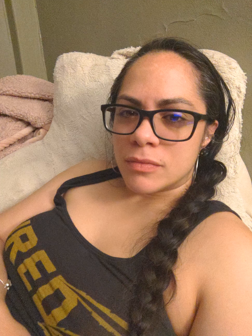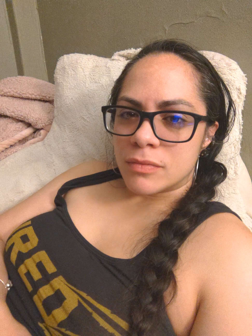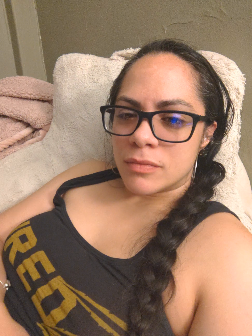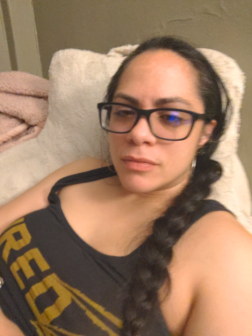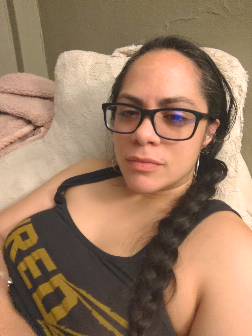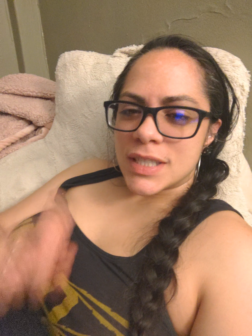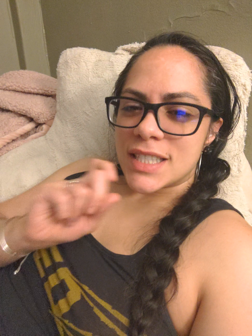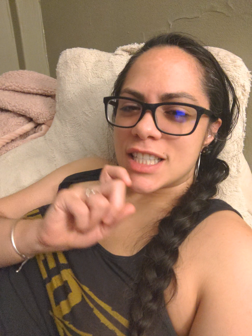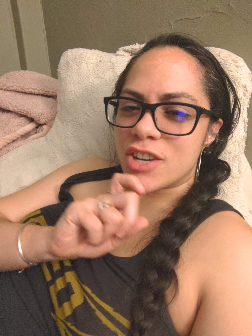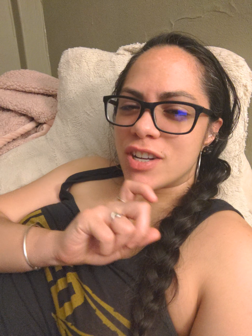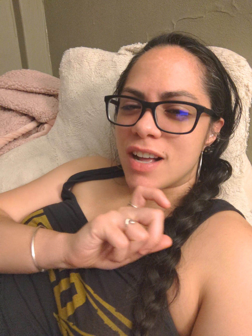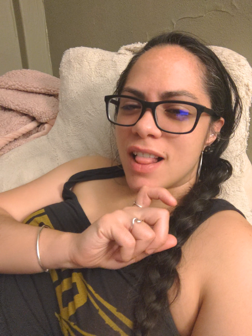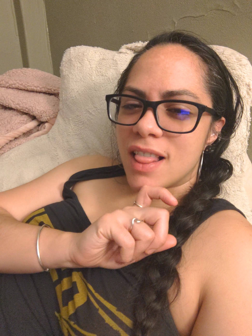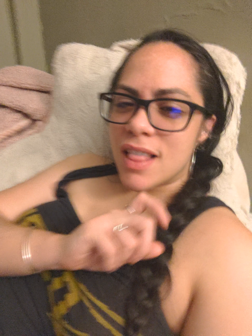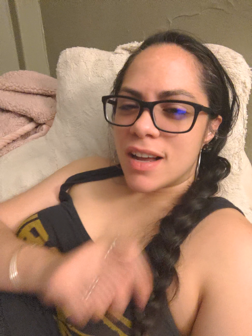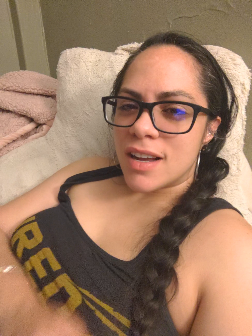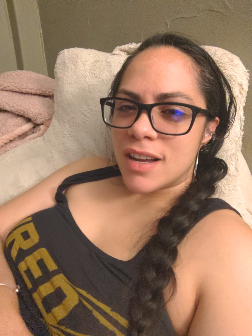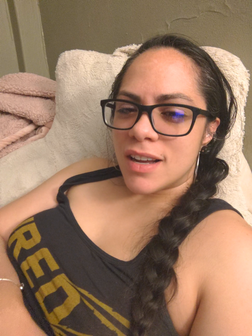cereal